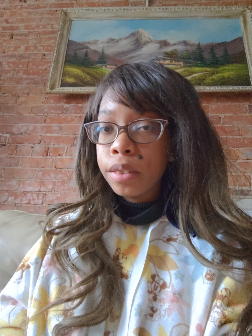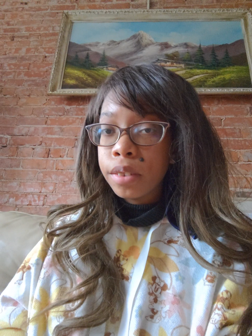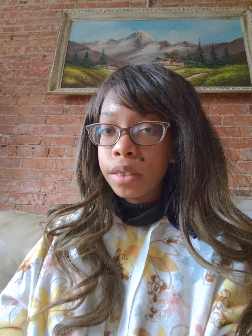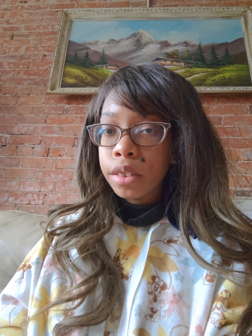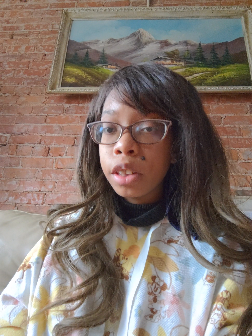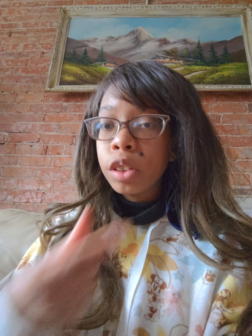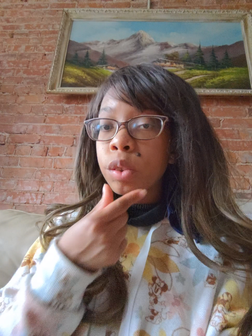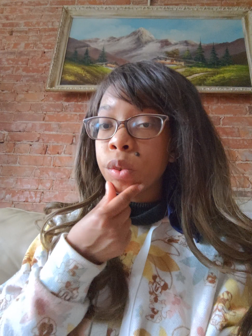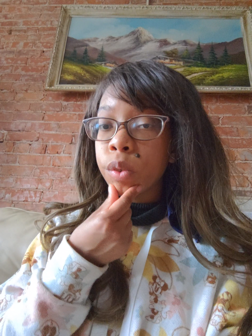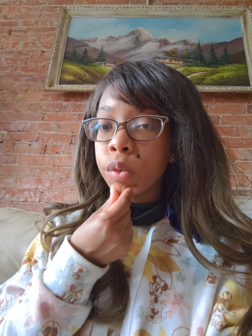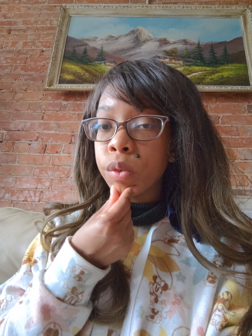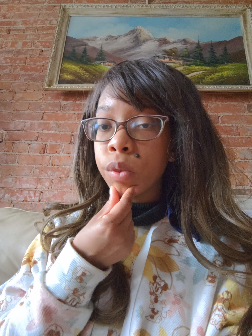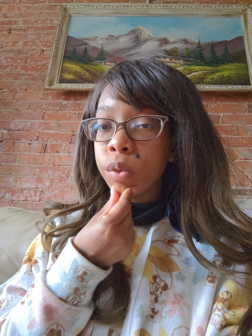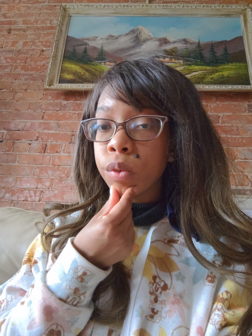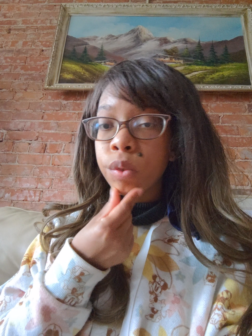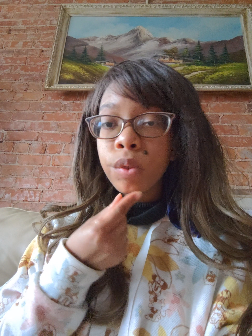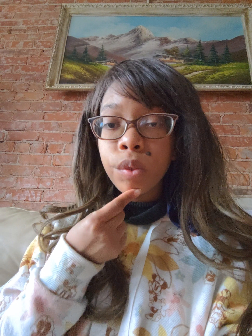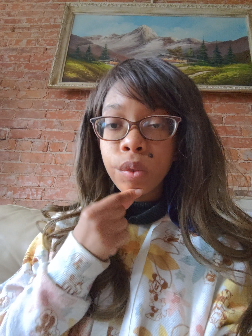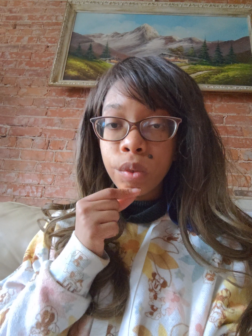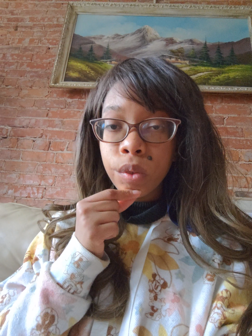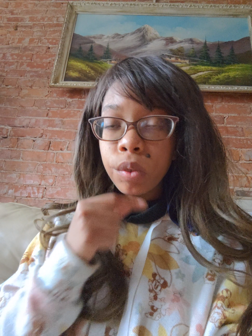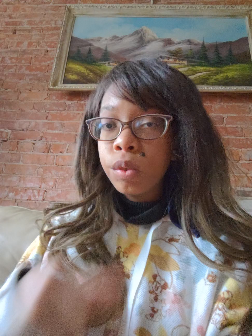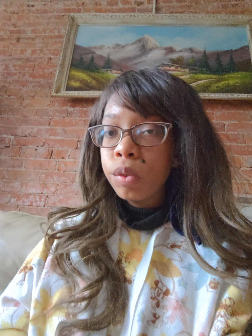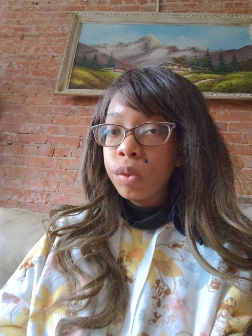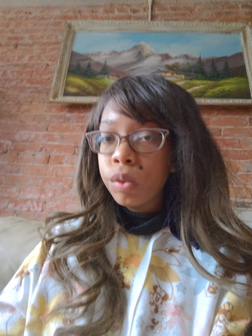chin